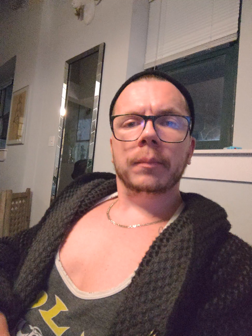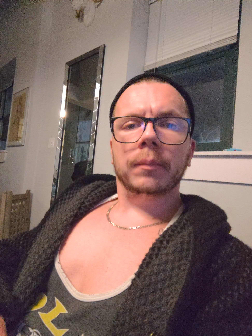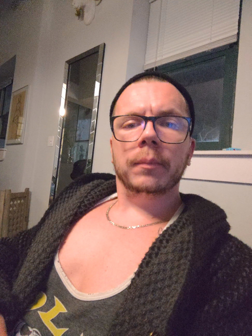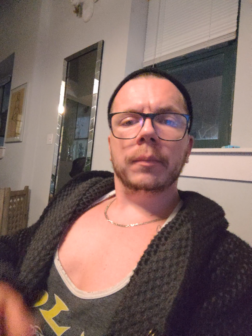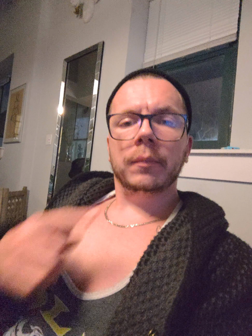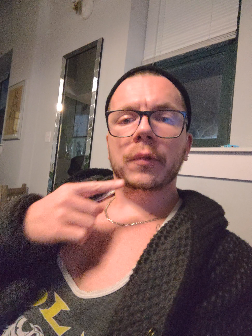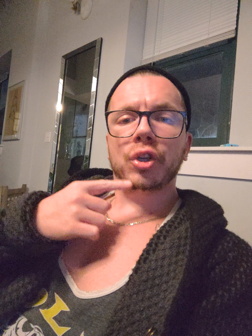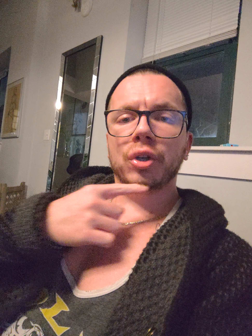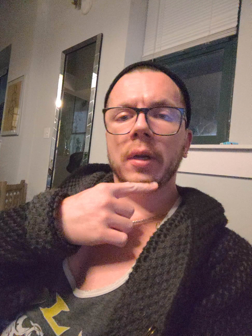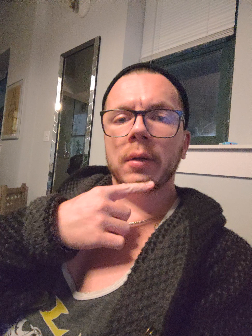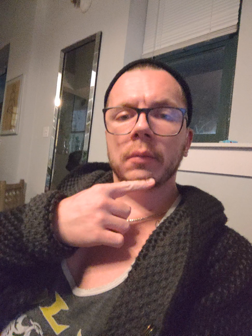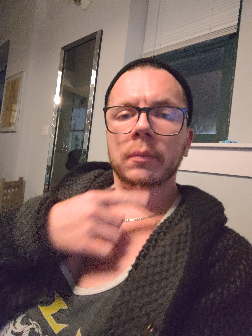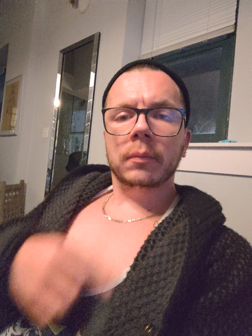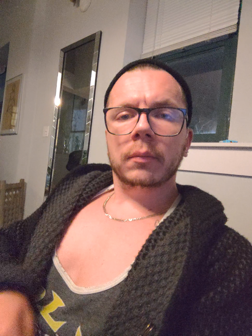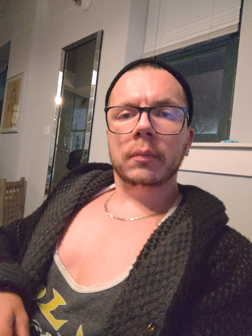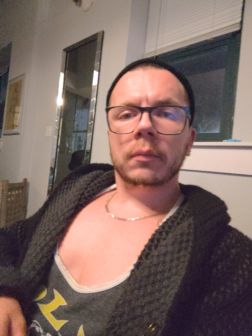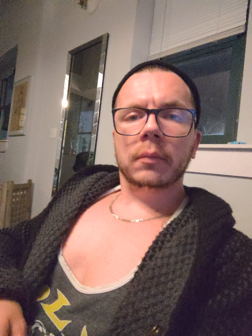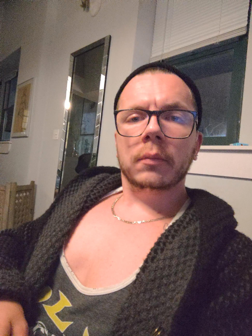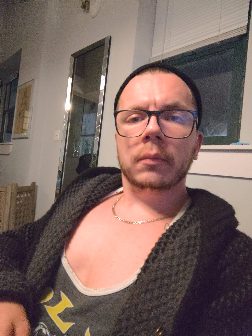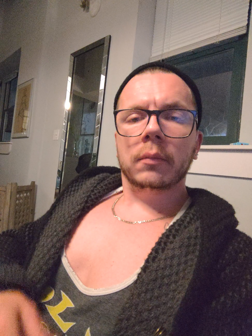chin